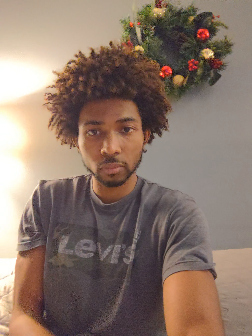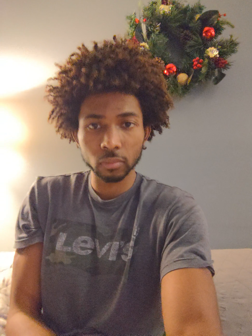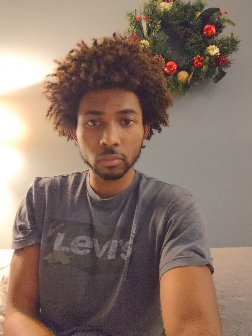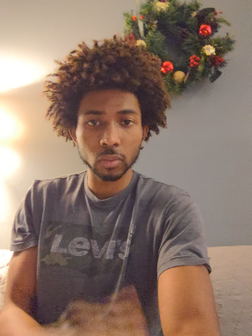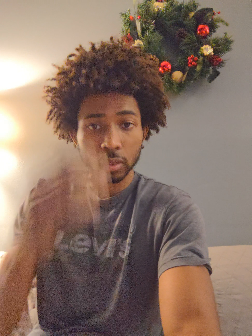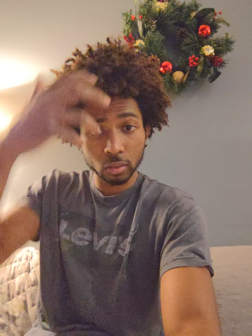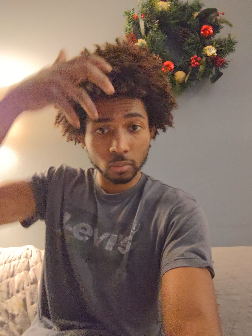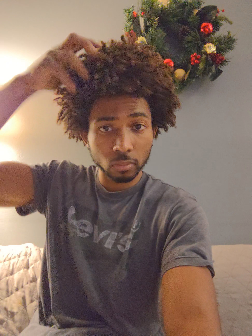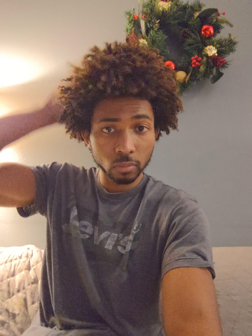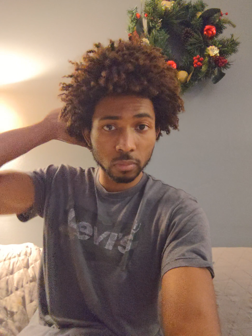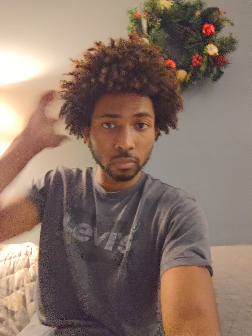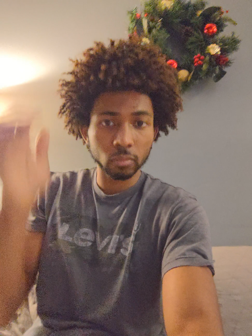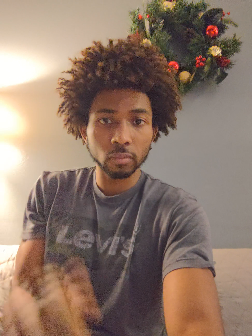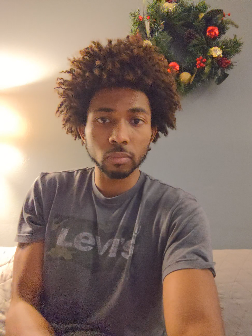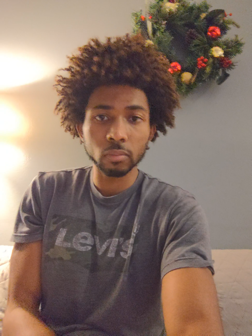lion